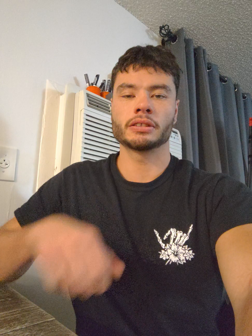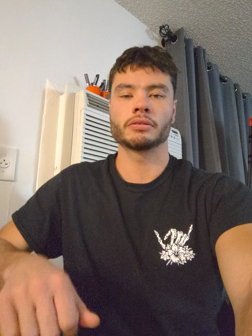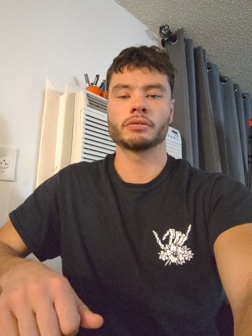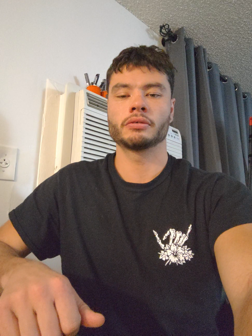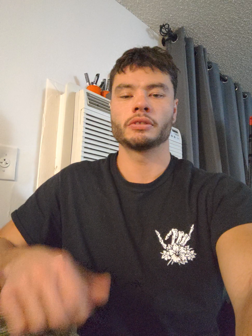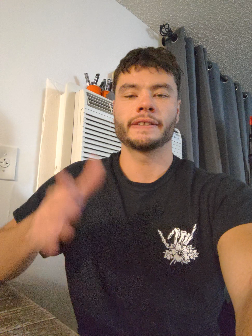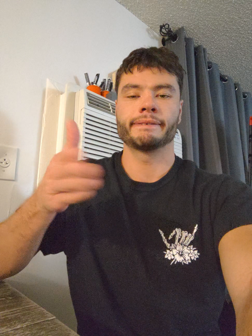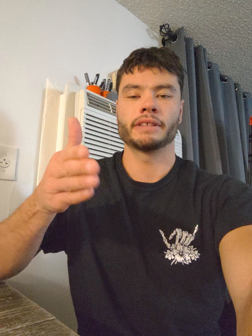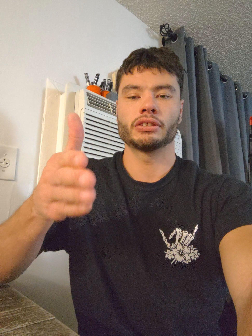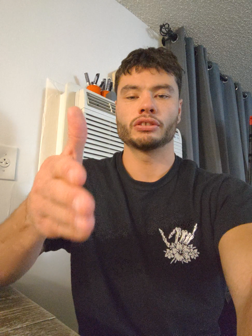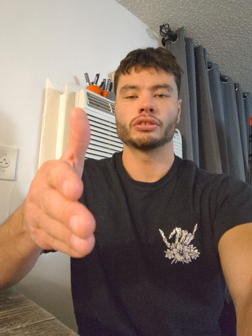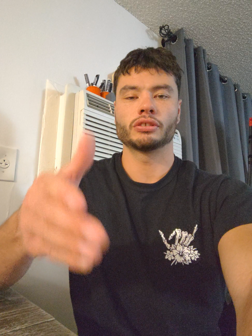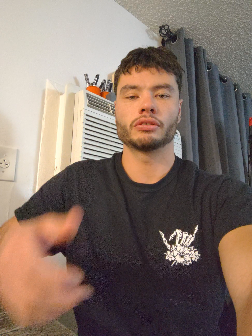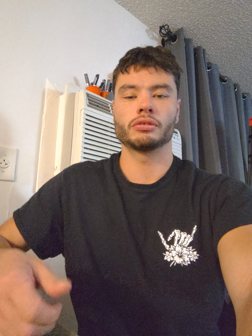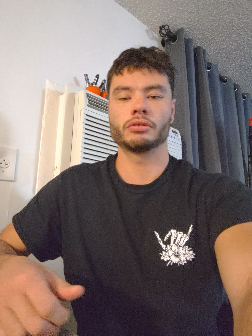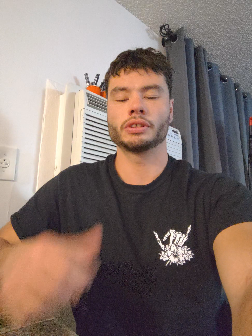fish